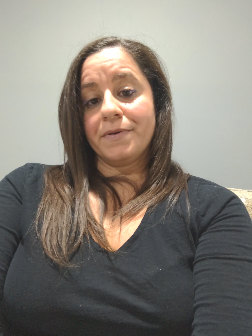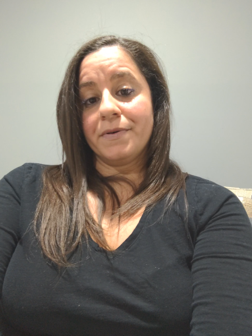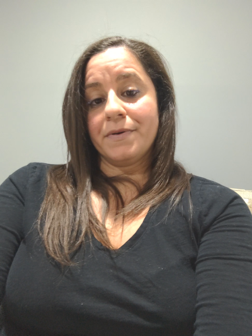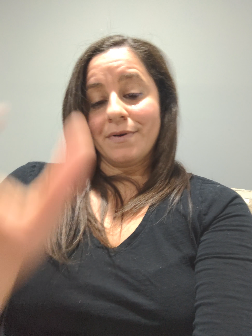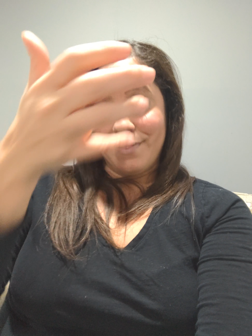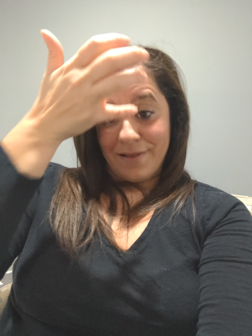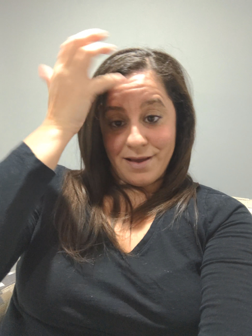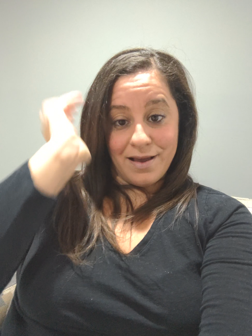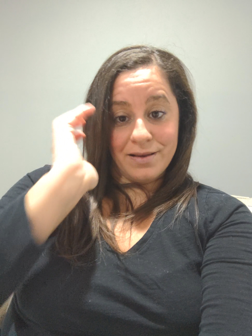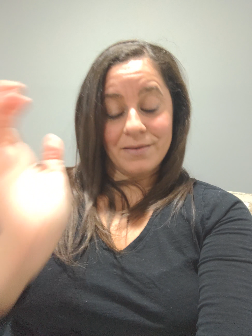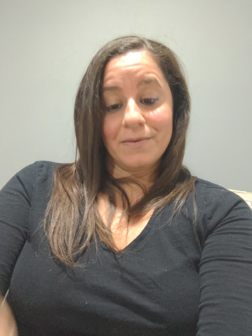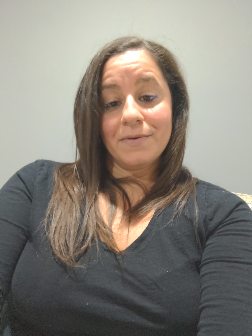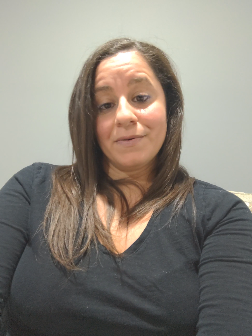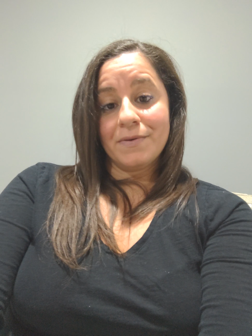lion